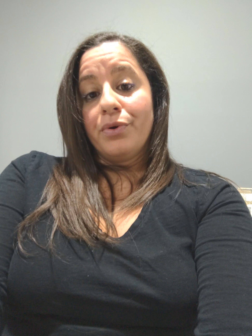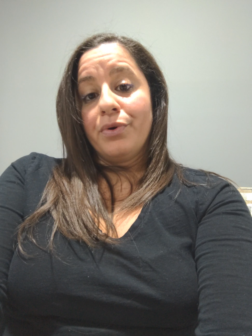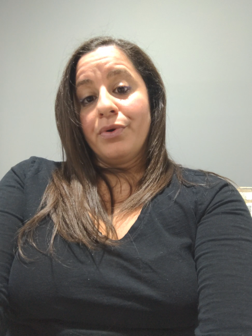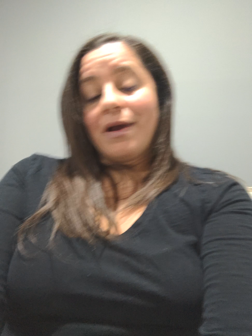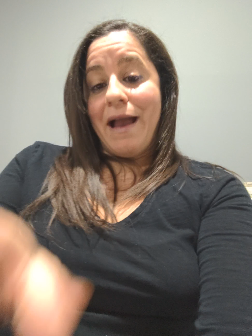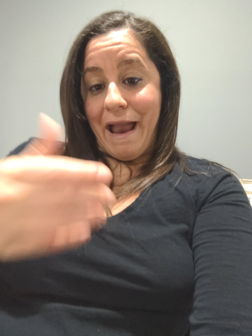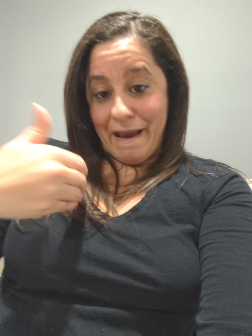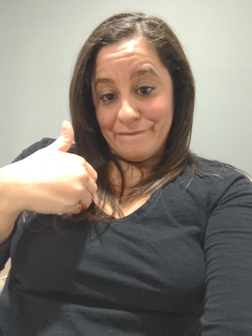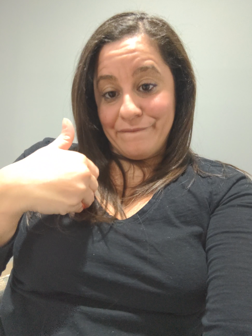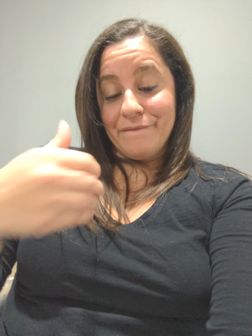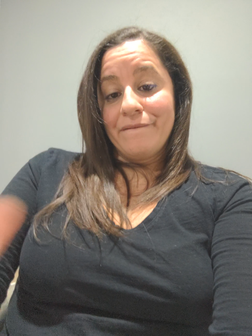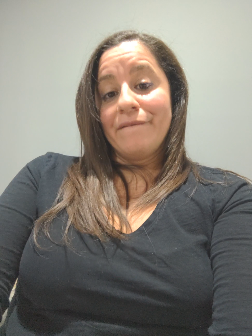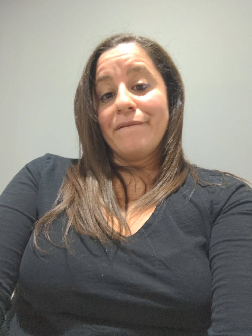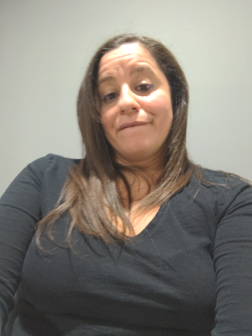have